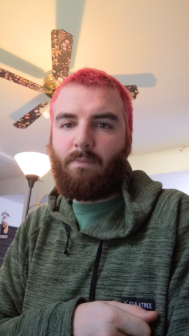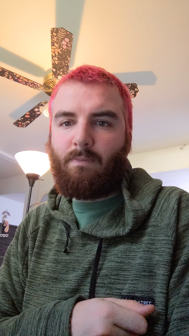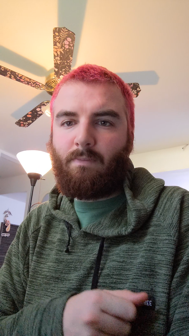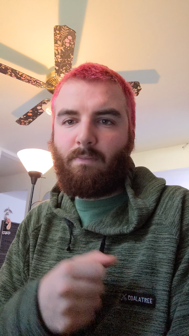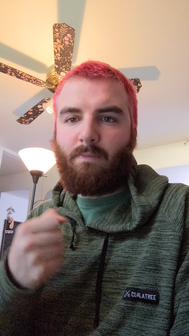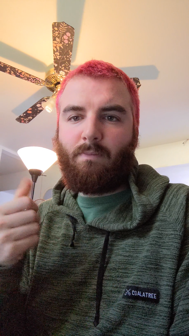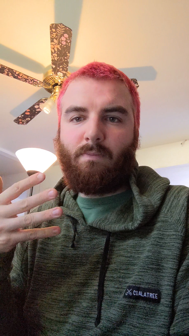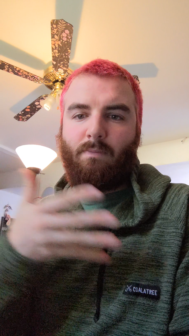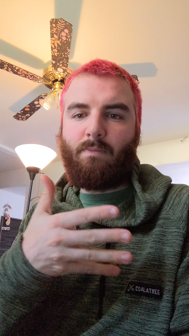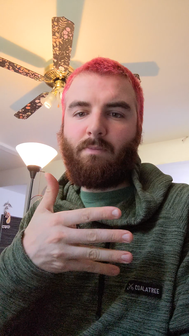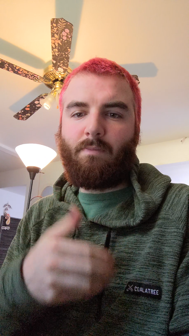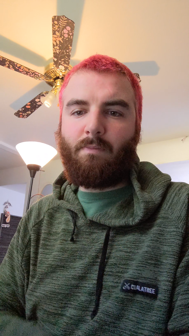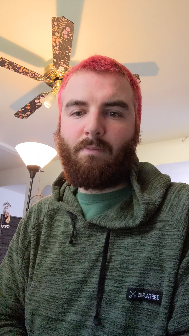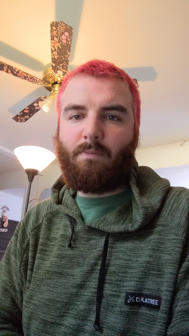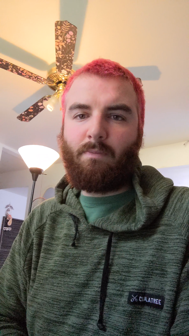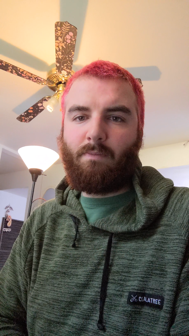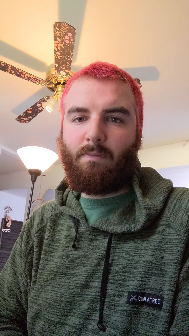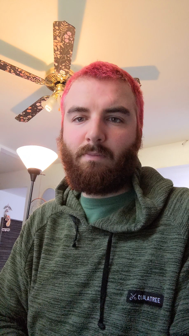scared